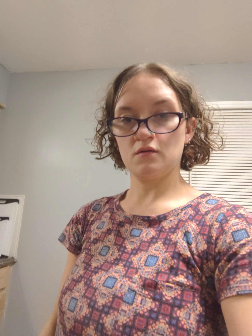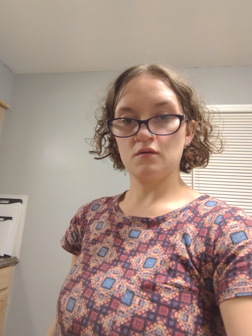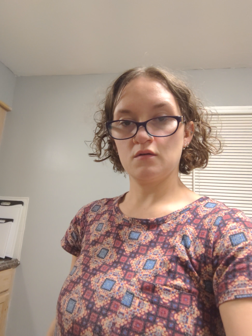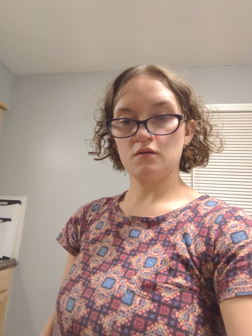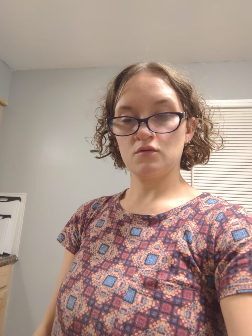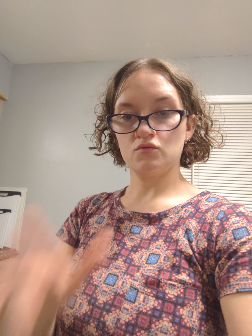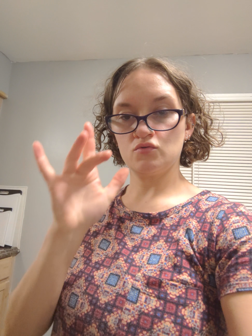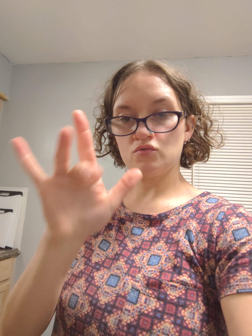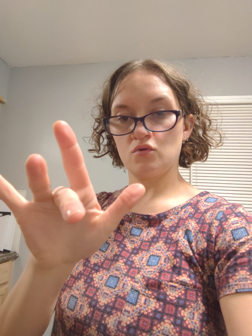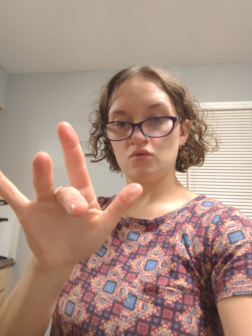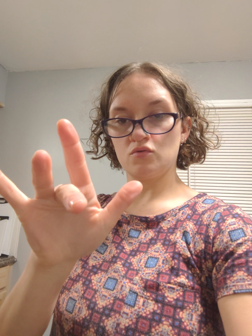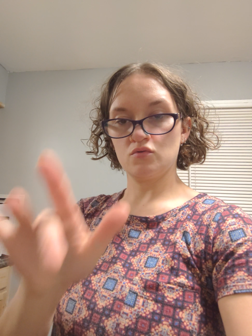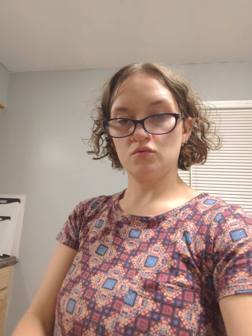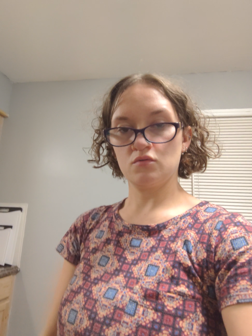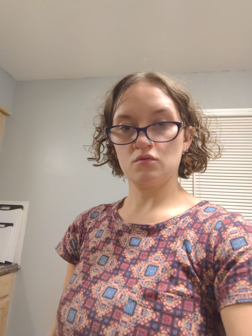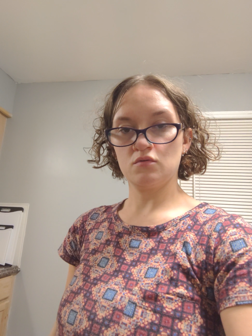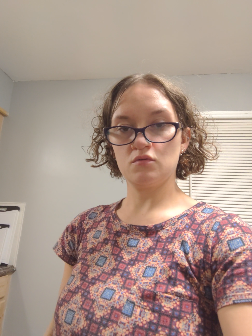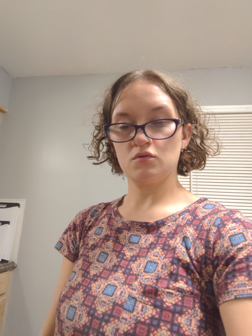touch